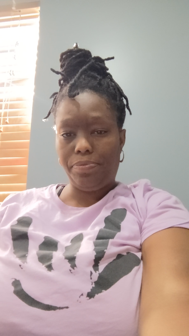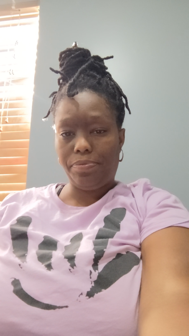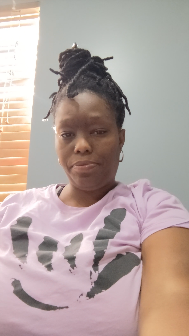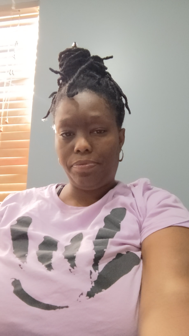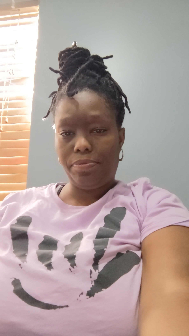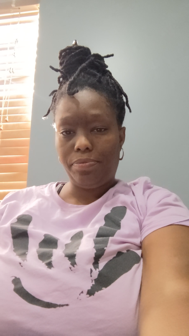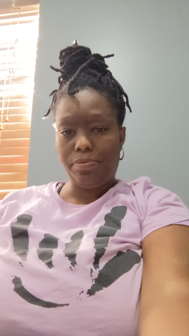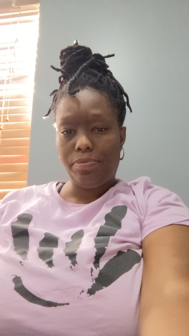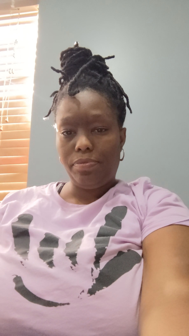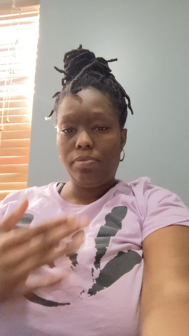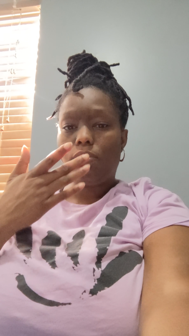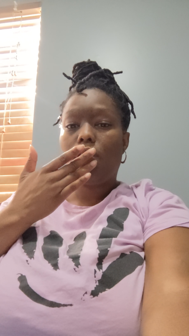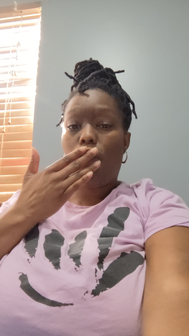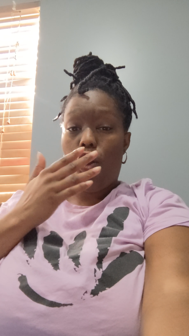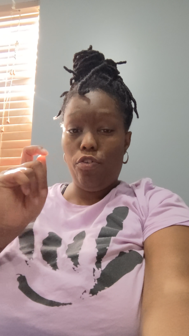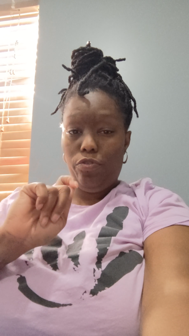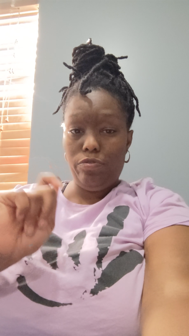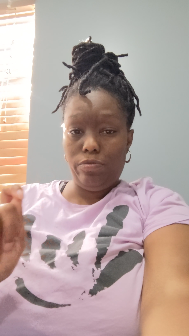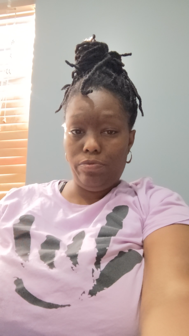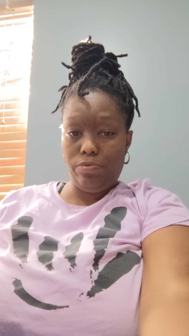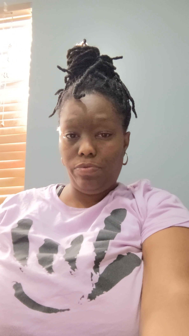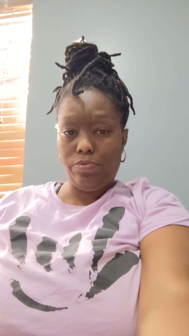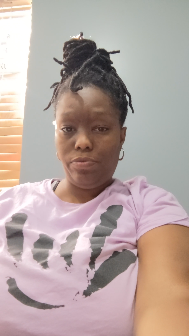crayon